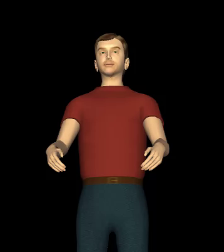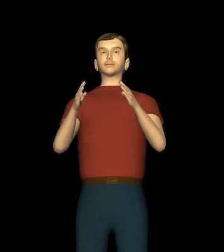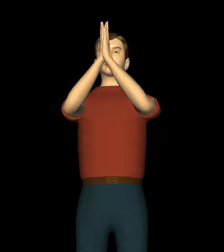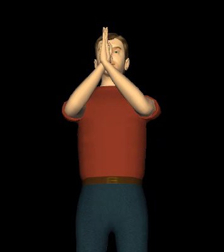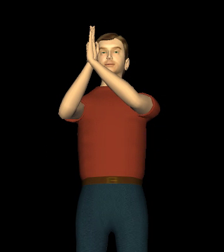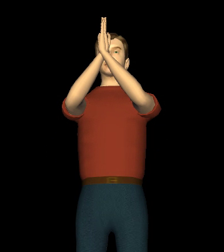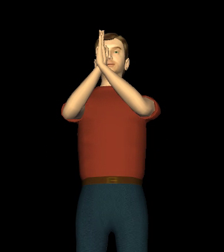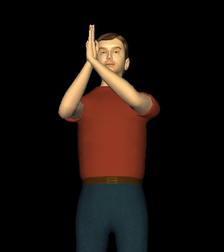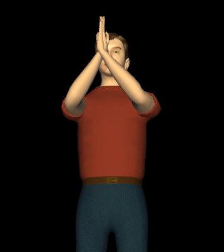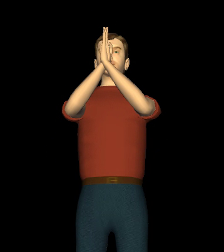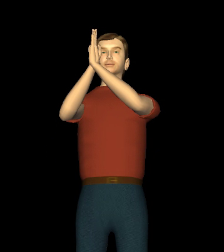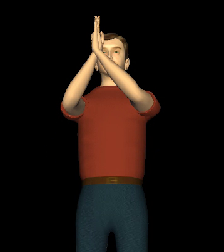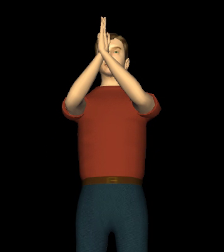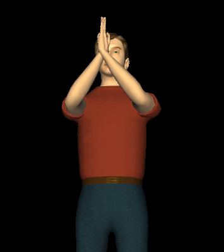يخفي